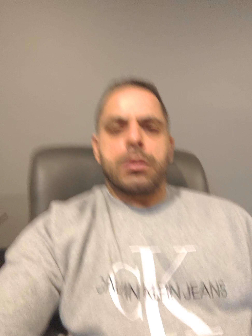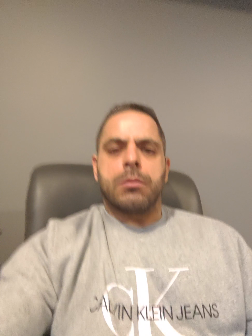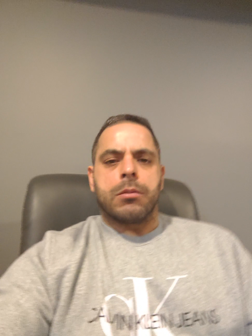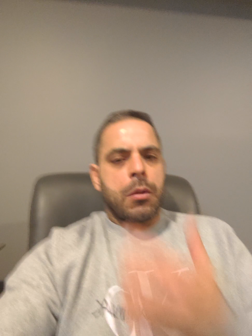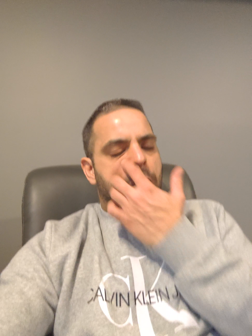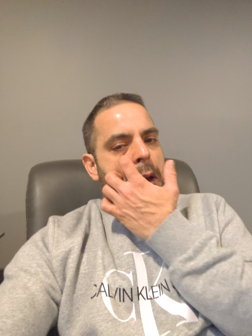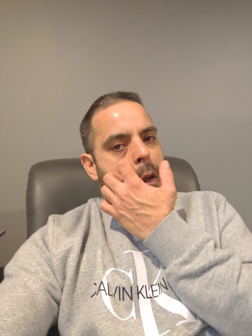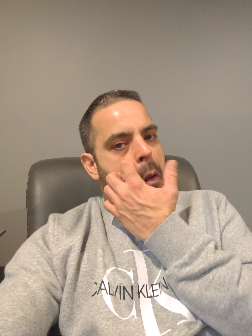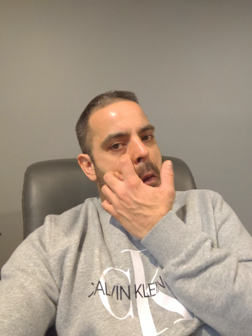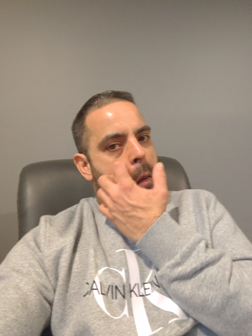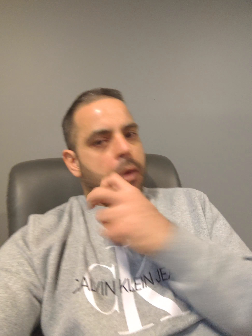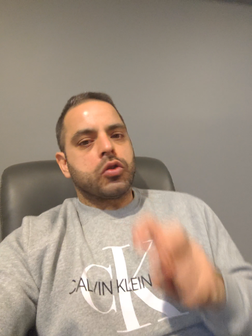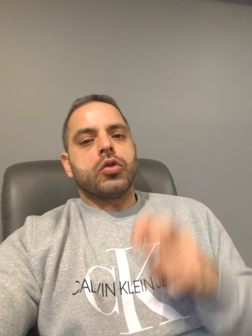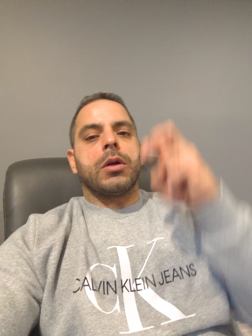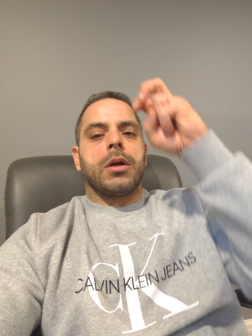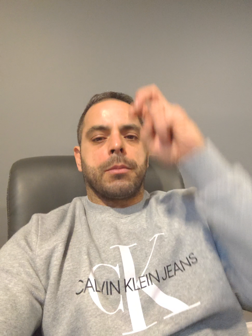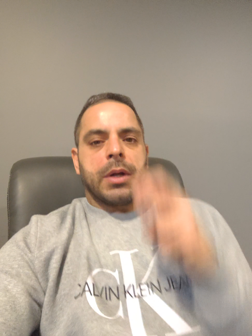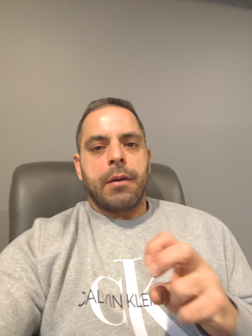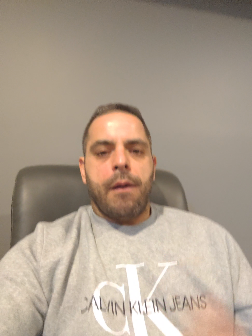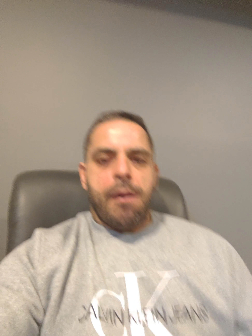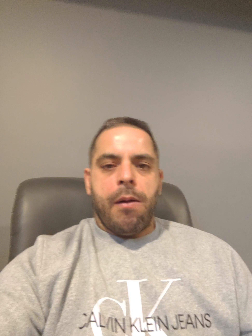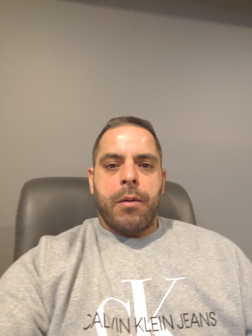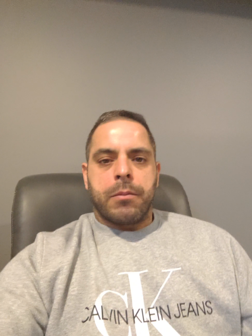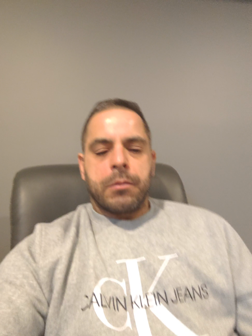jump